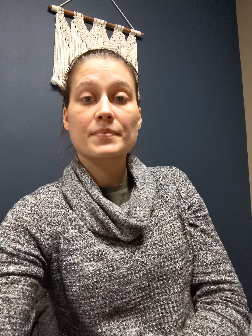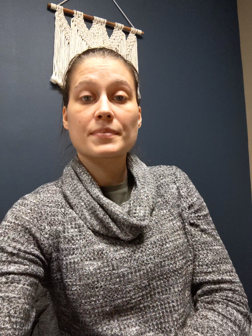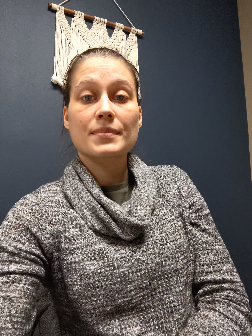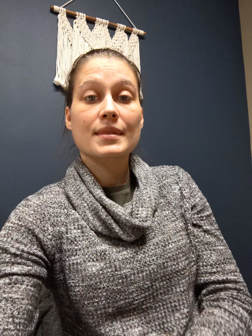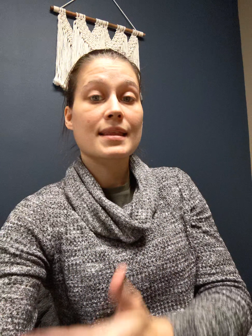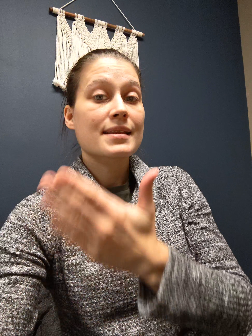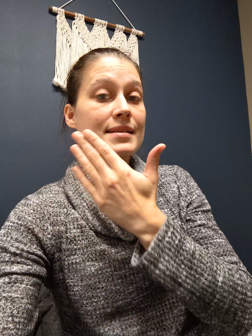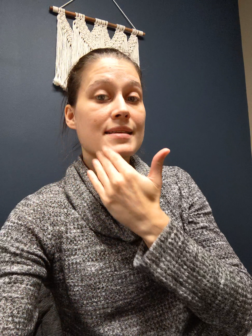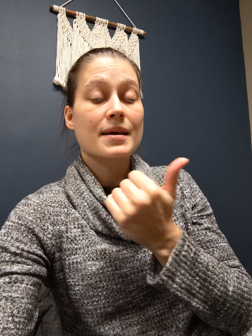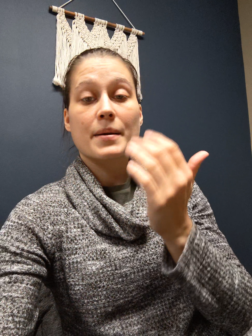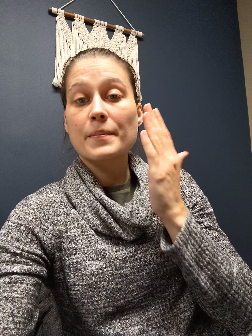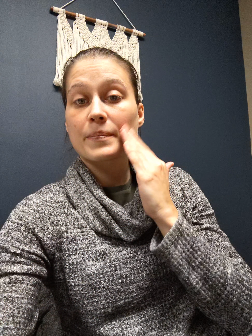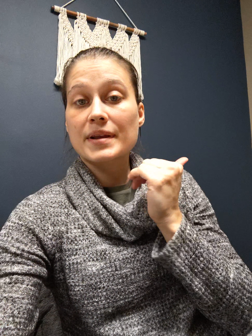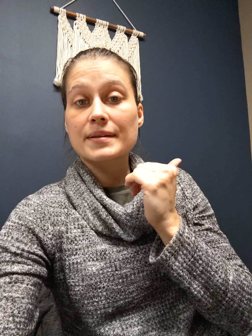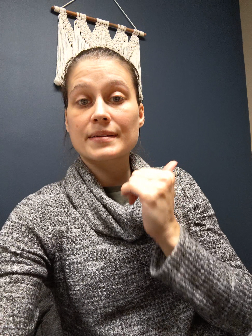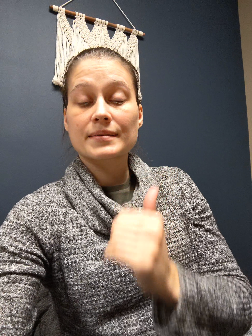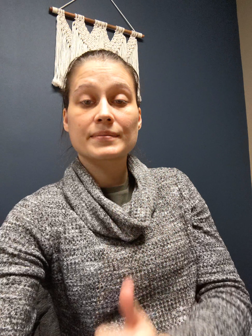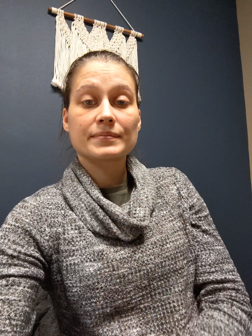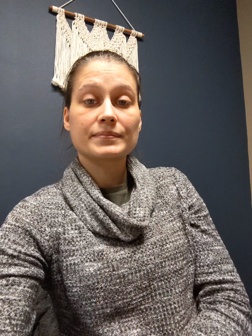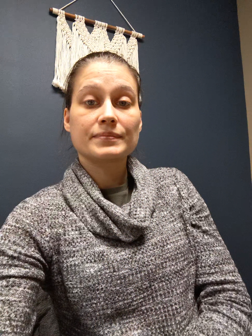napkin